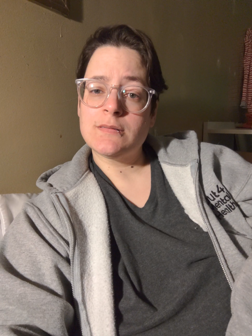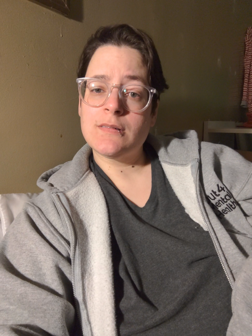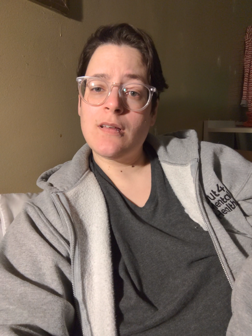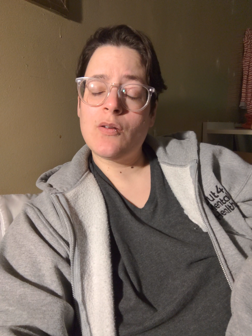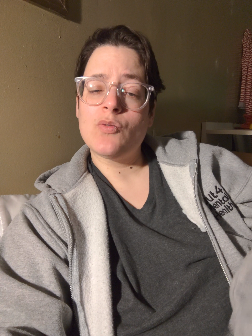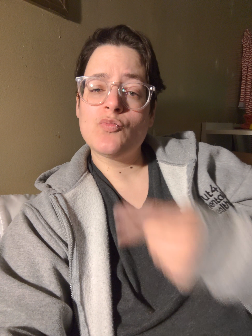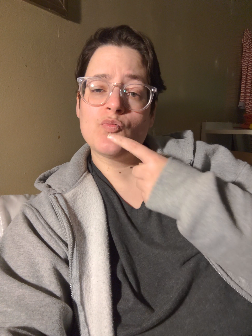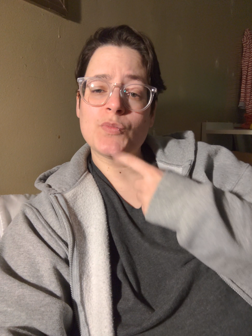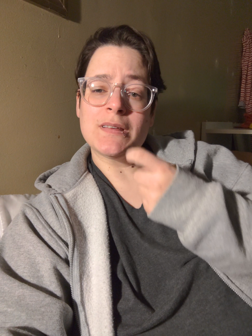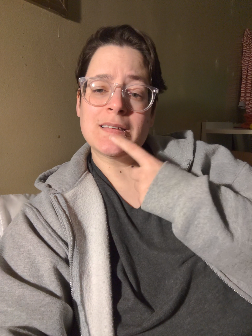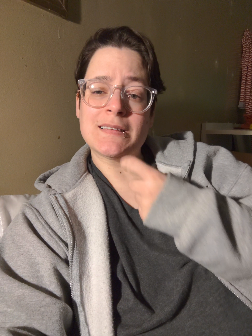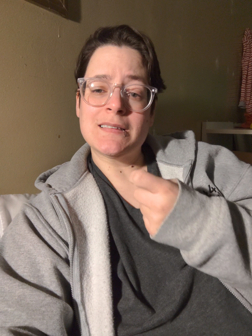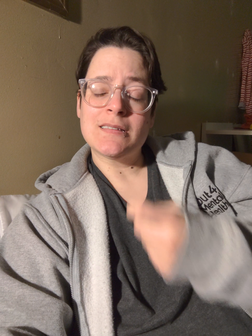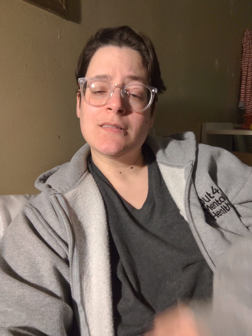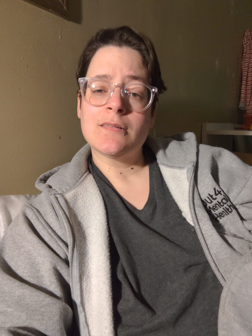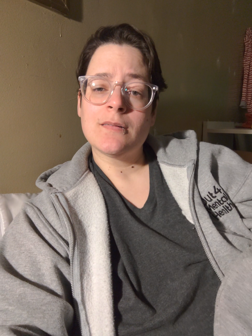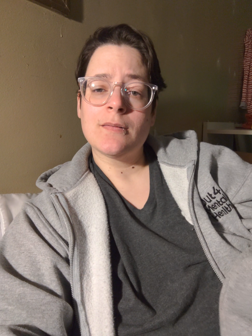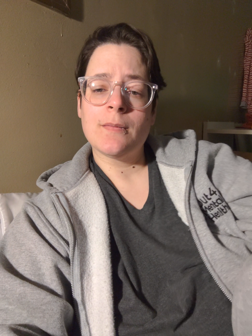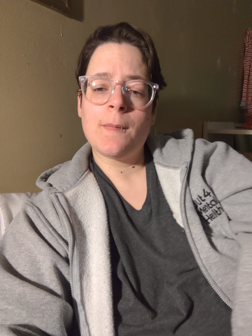red